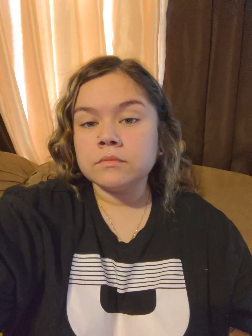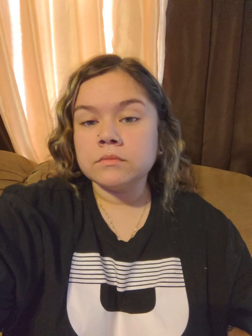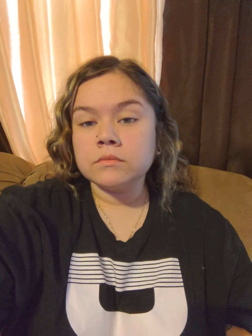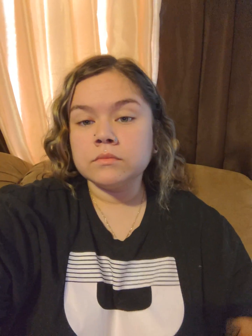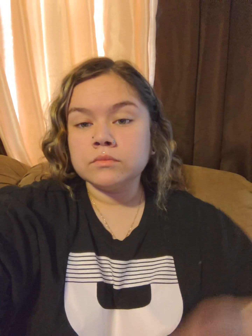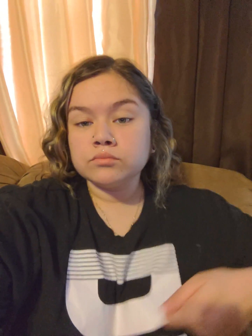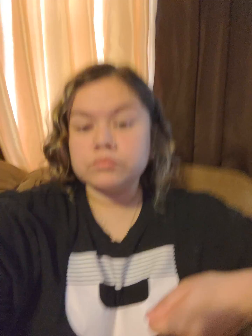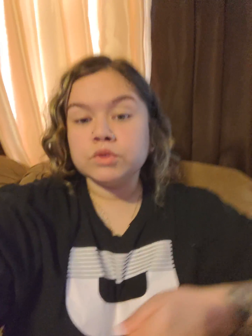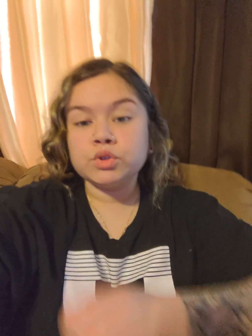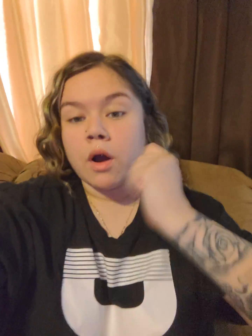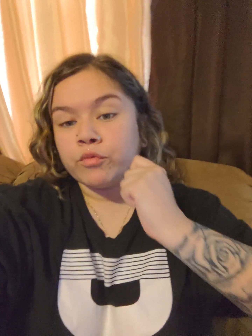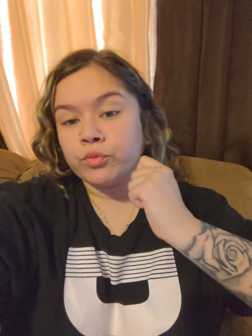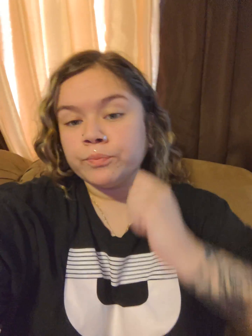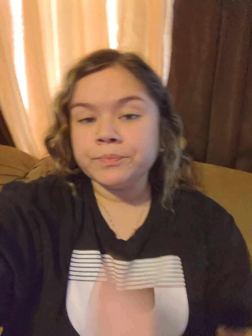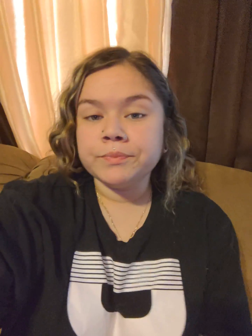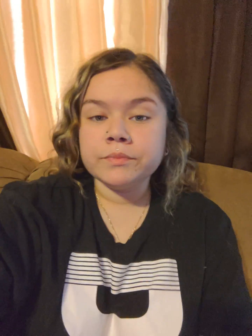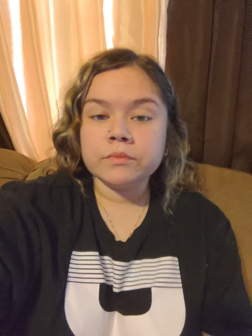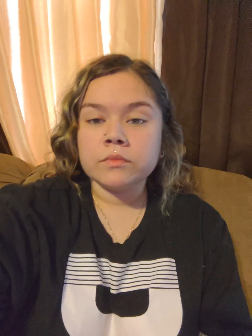shovel